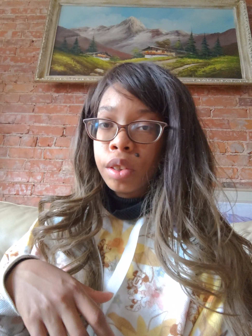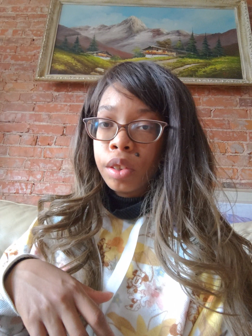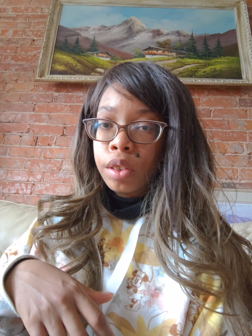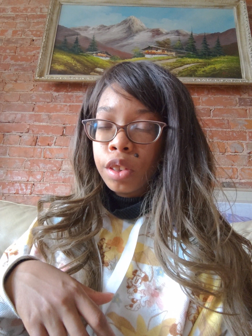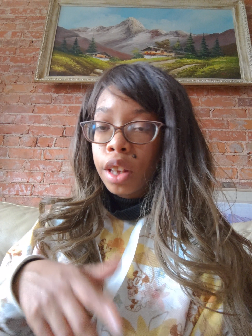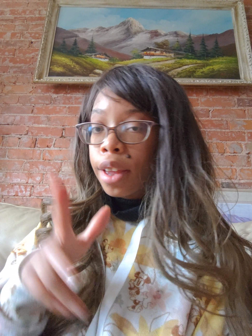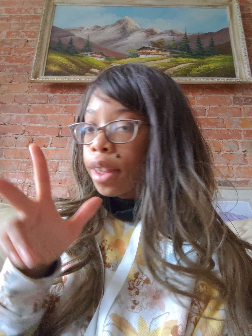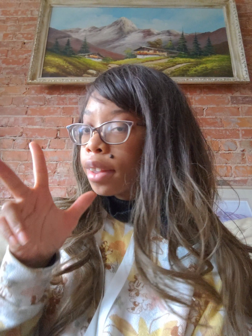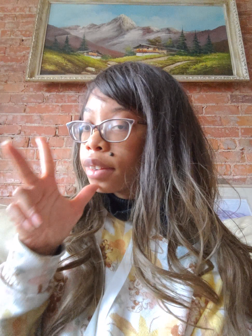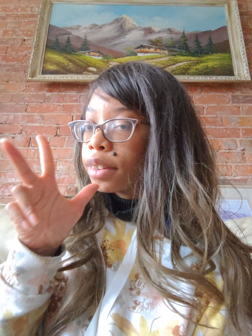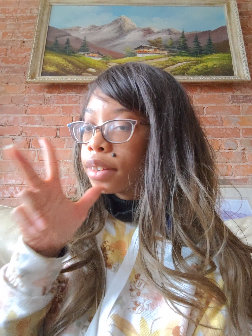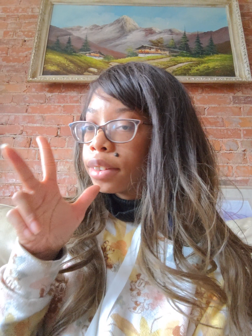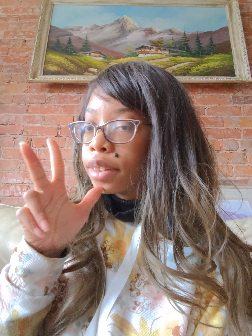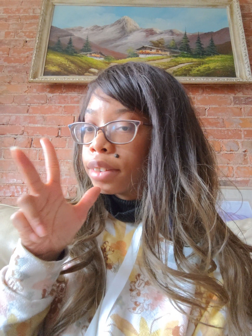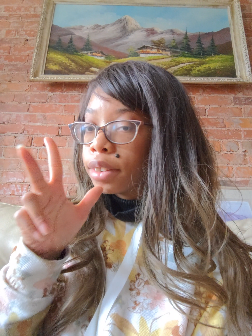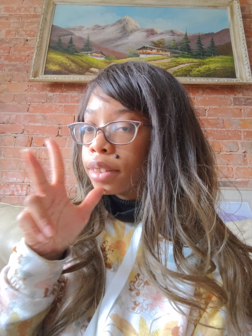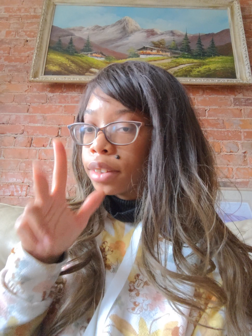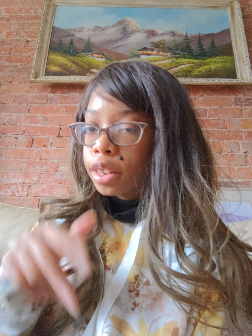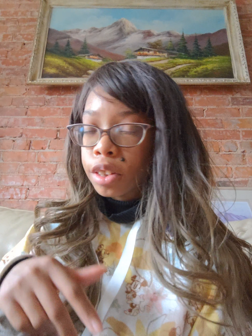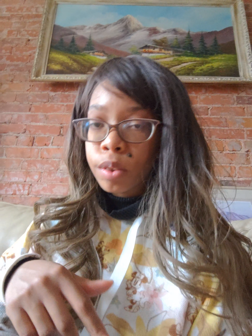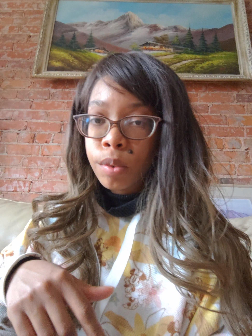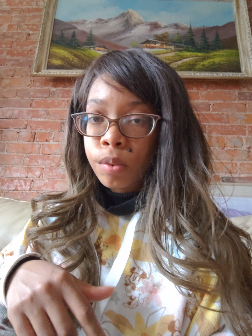hen